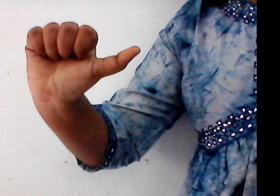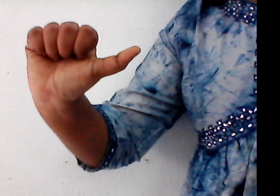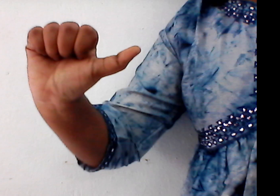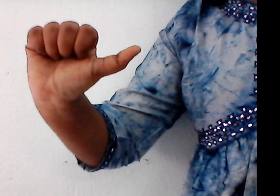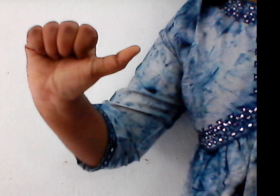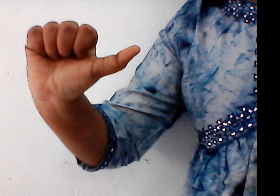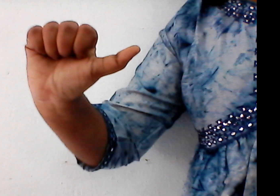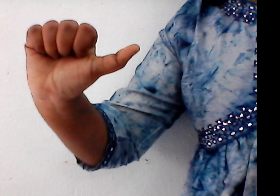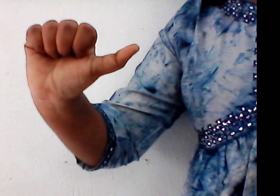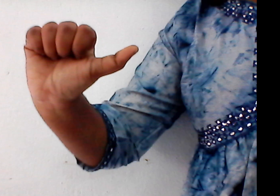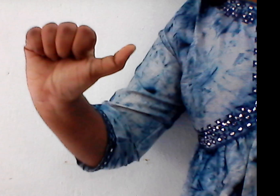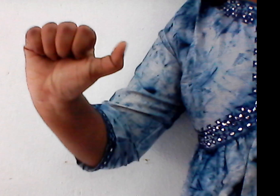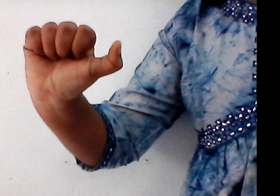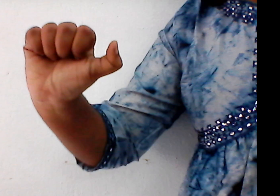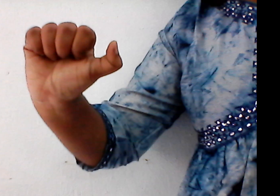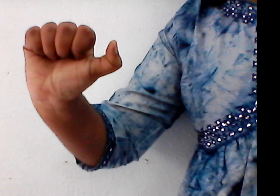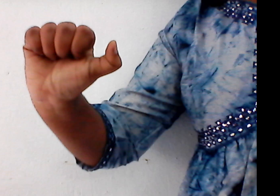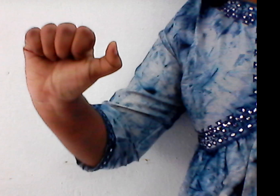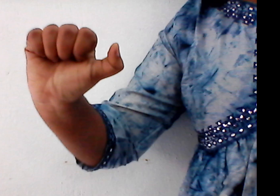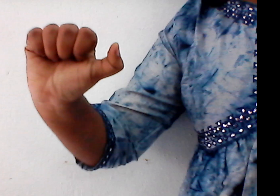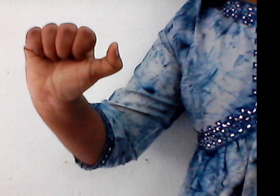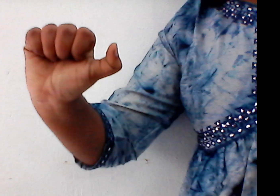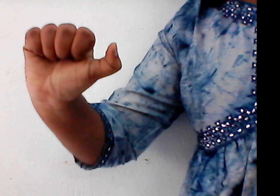ഏ